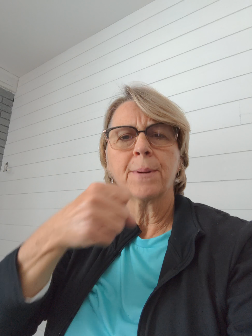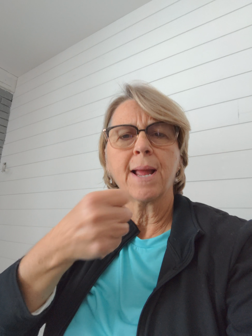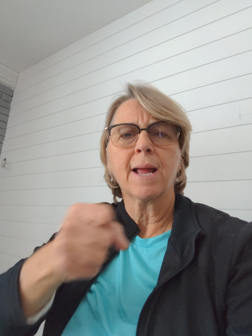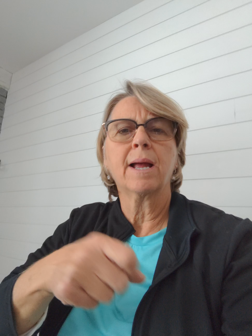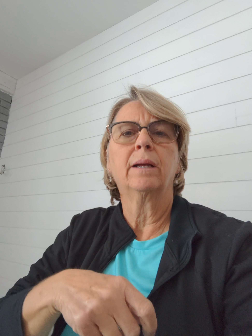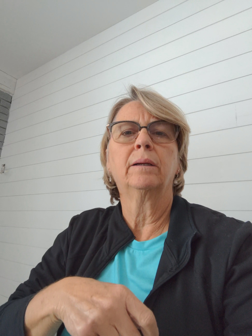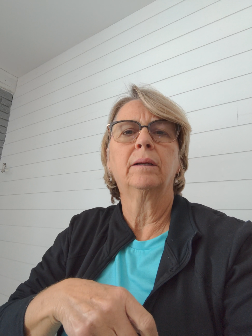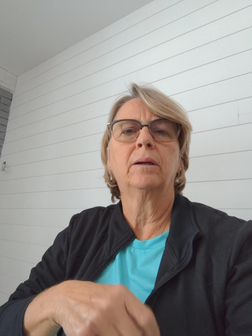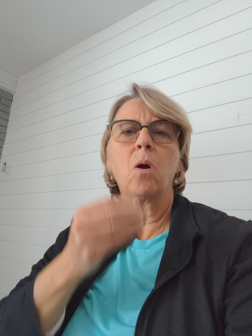make